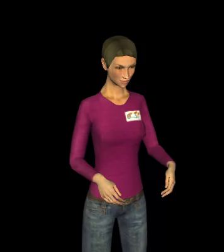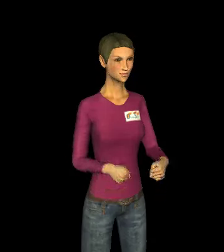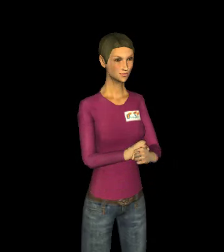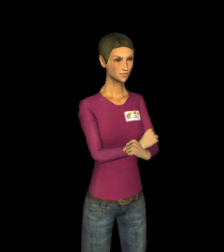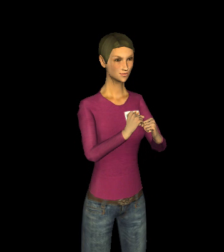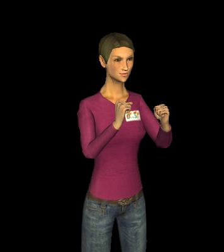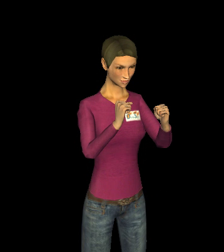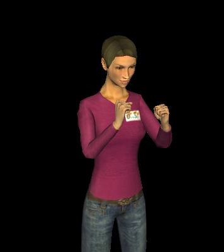قنبلة